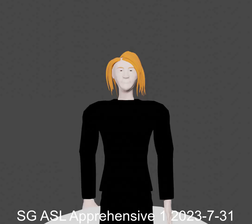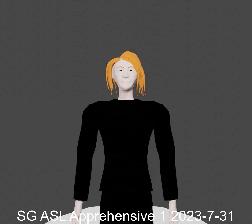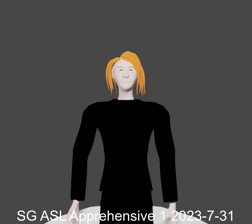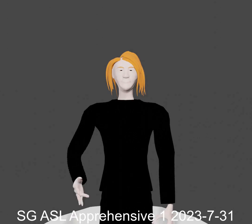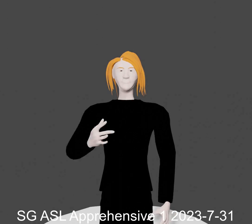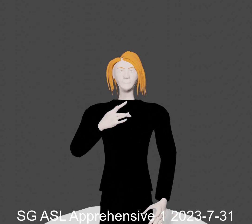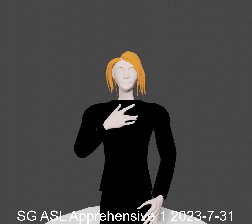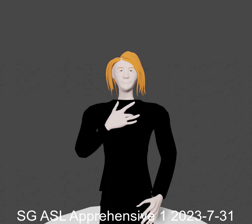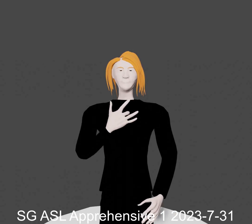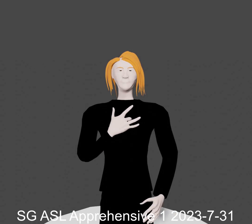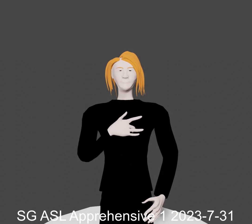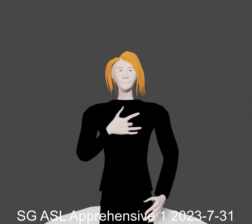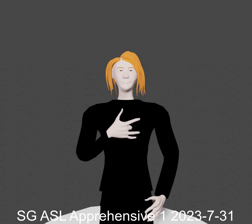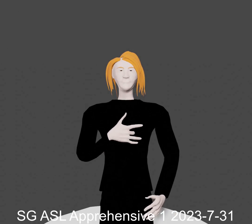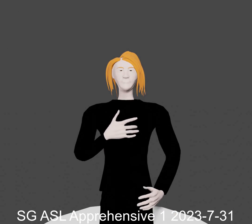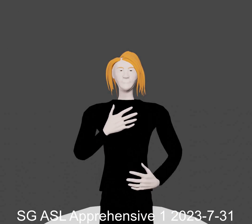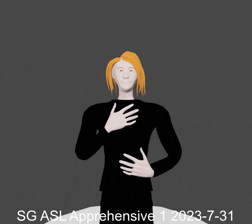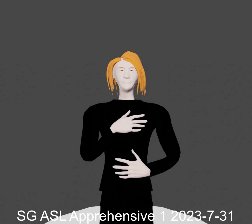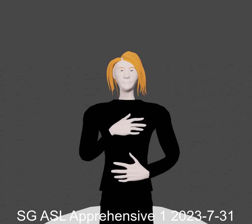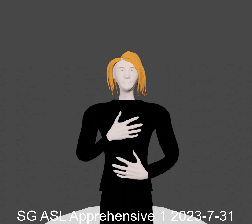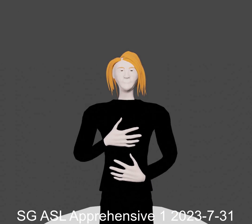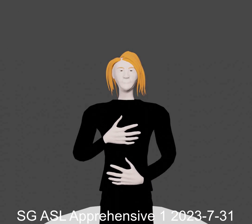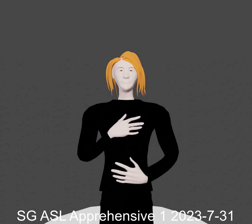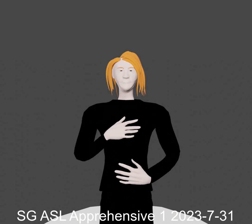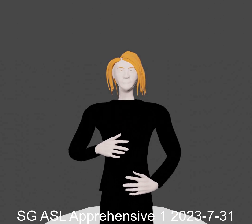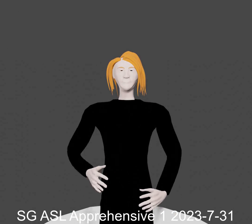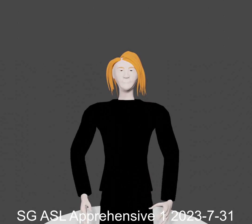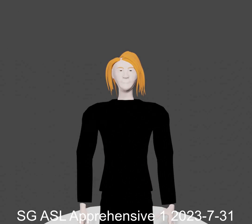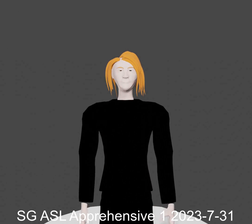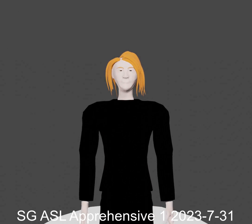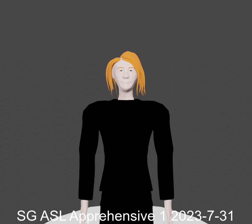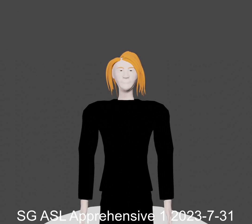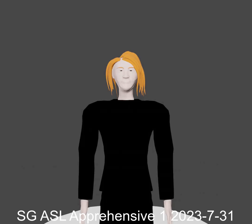Apprehensive